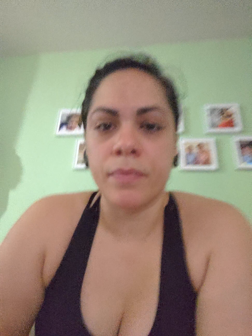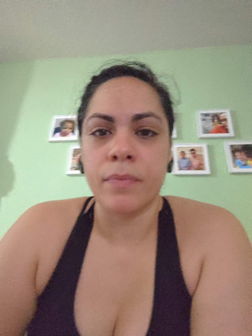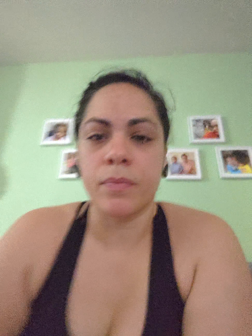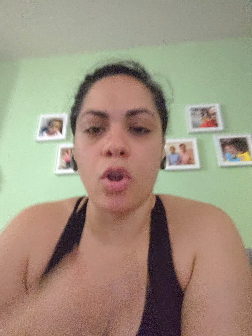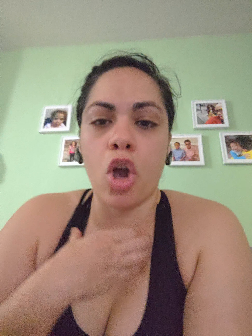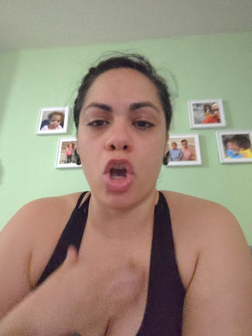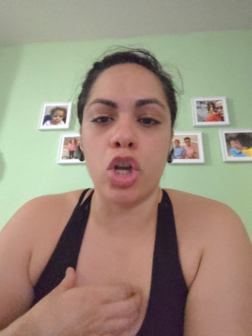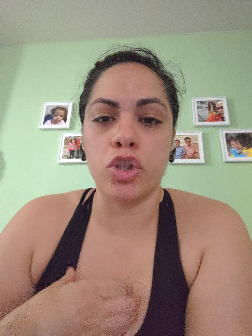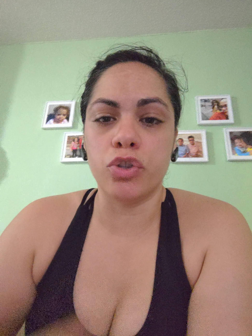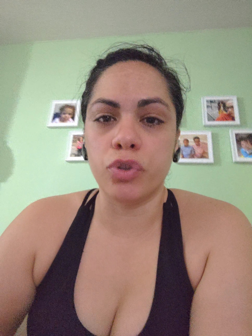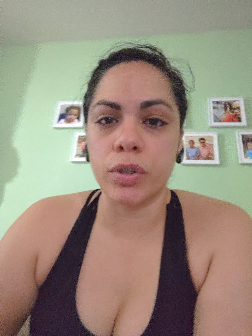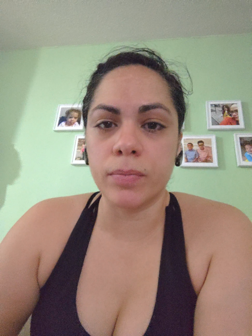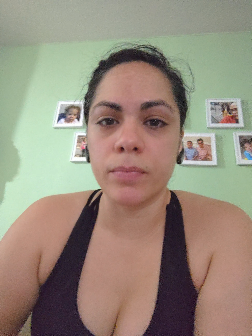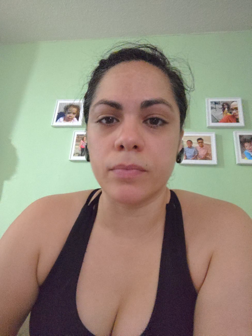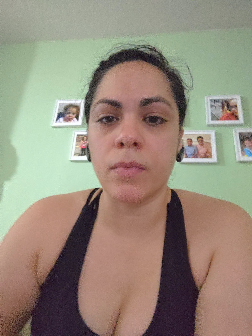hungry